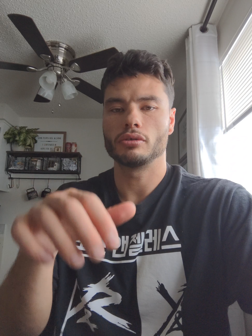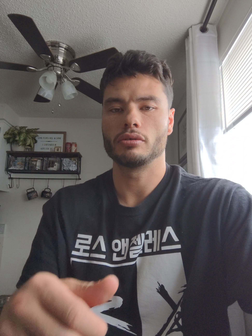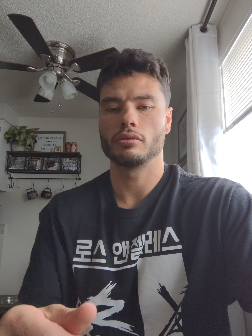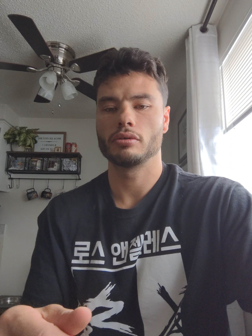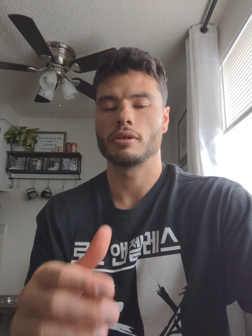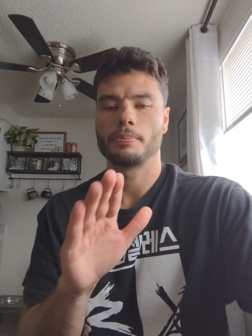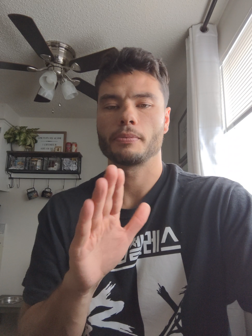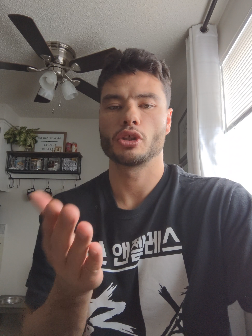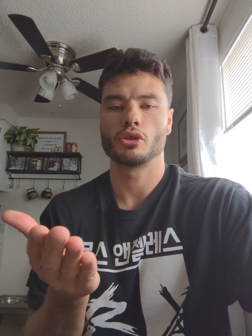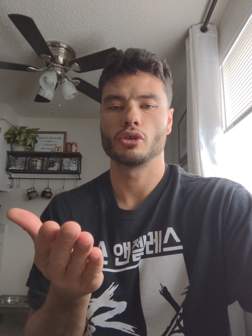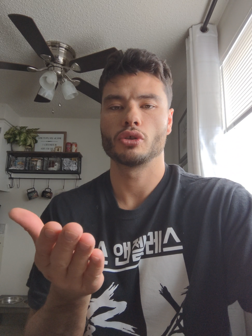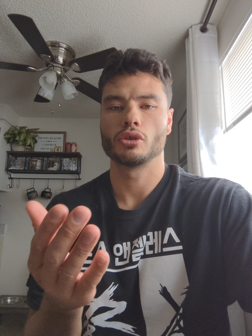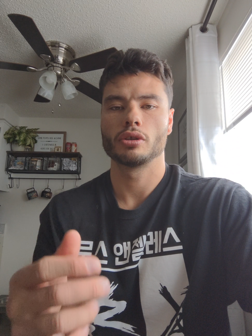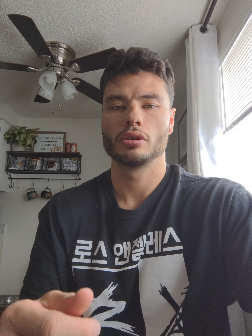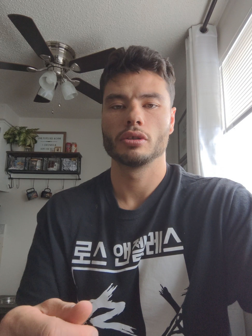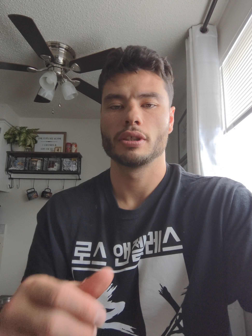book